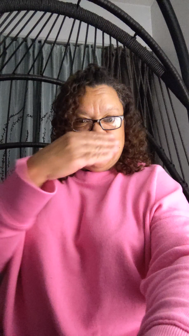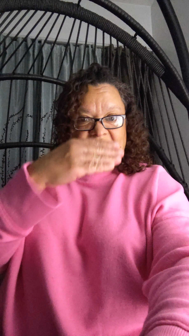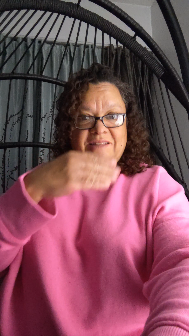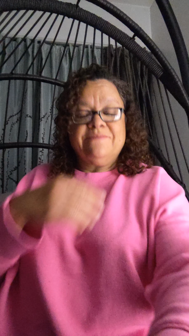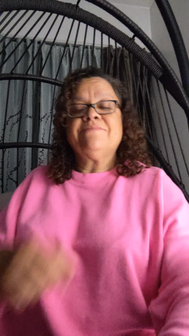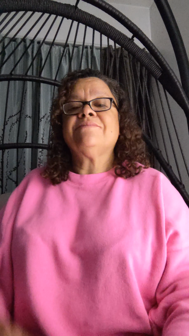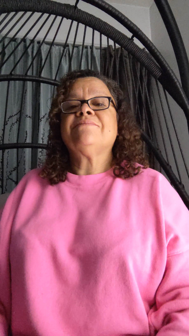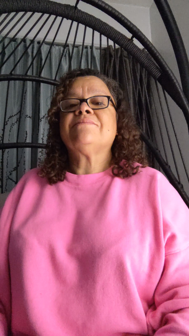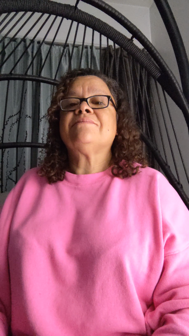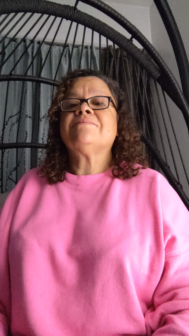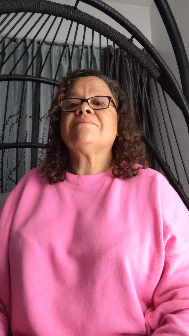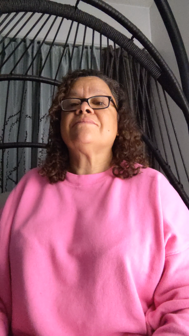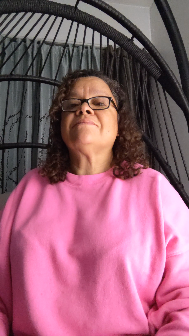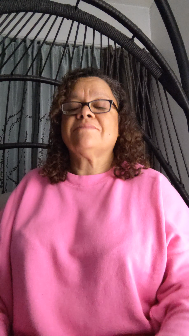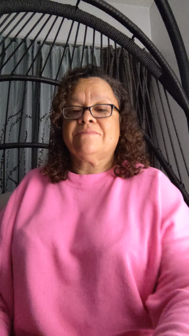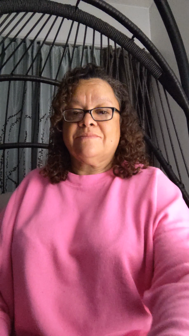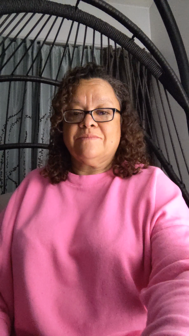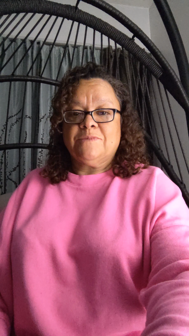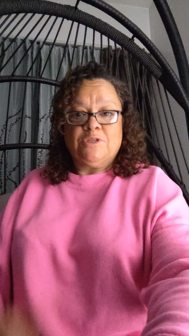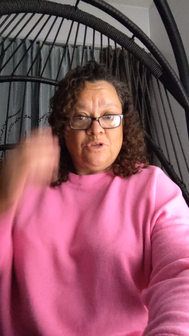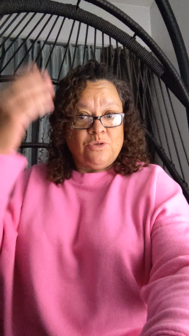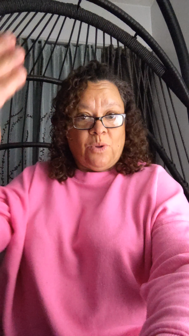going to